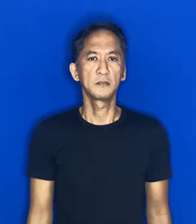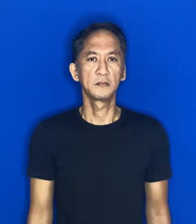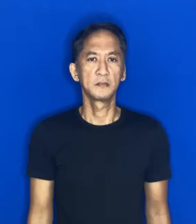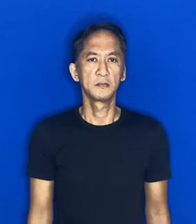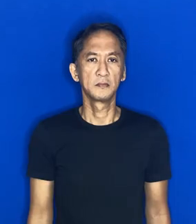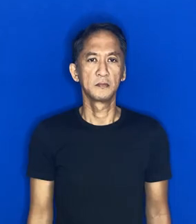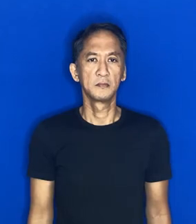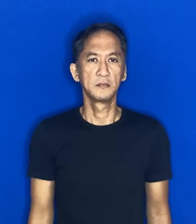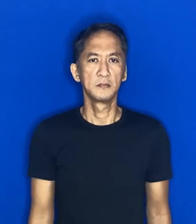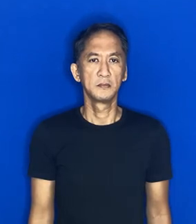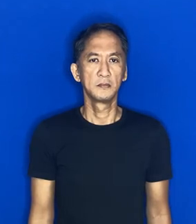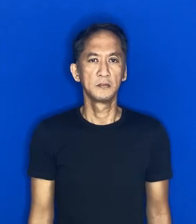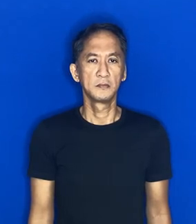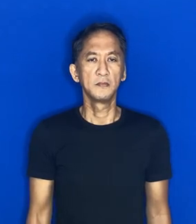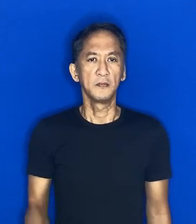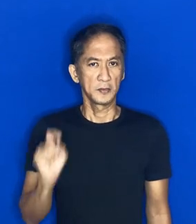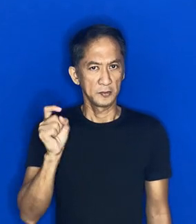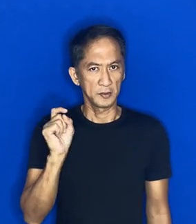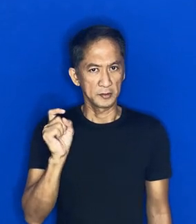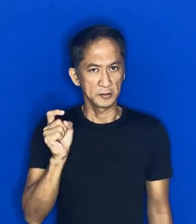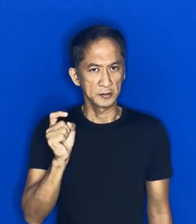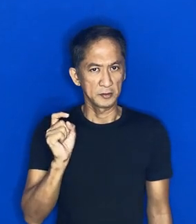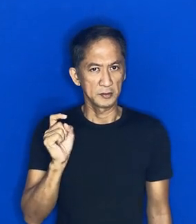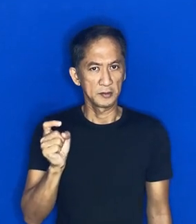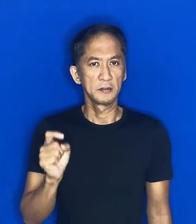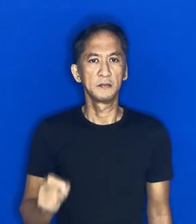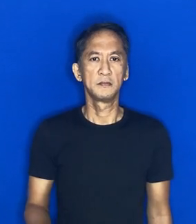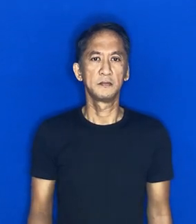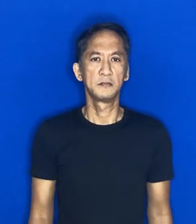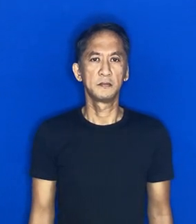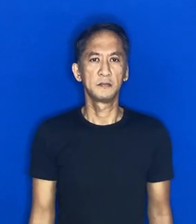fast